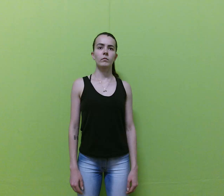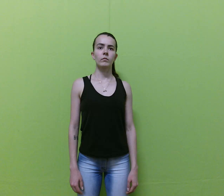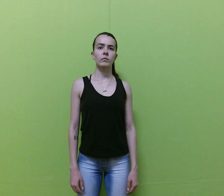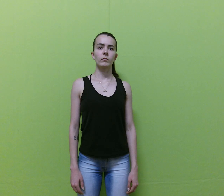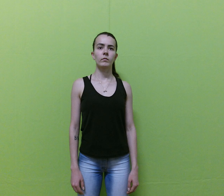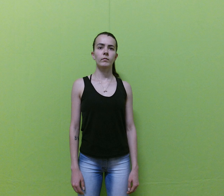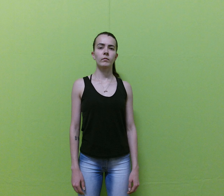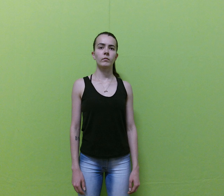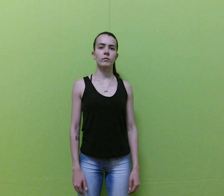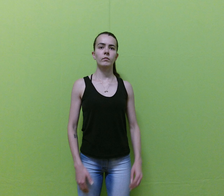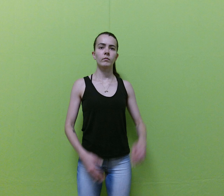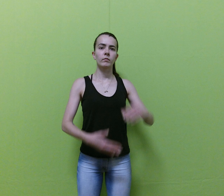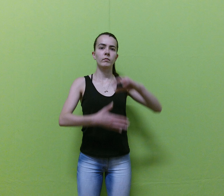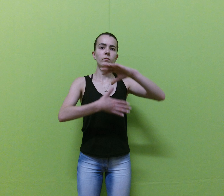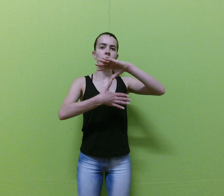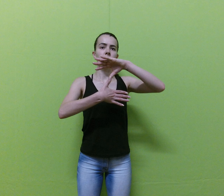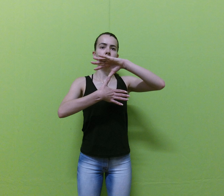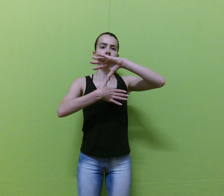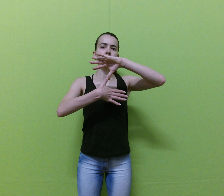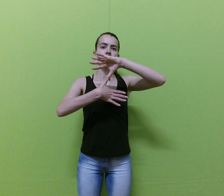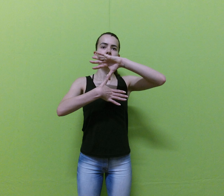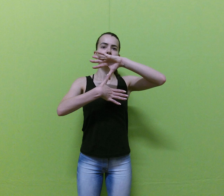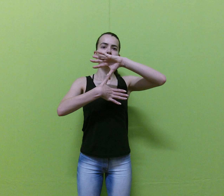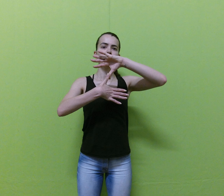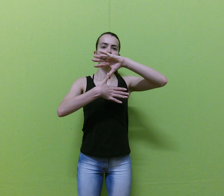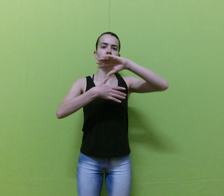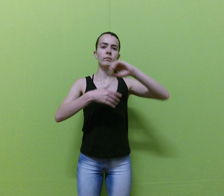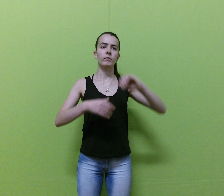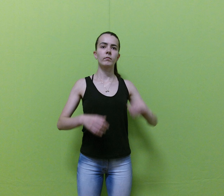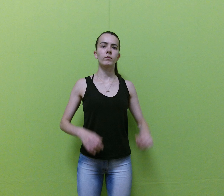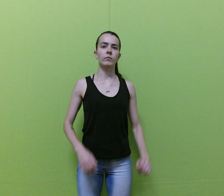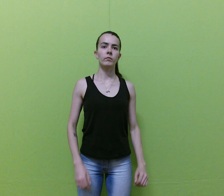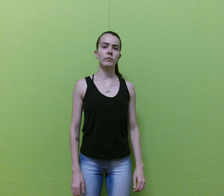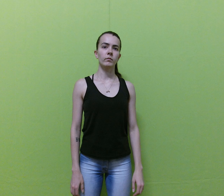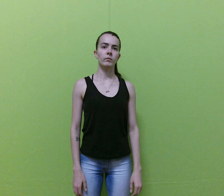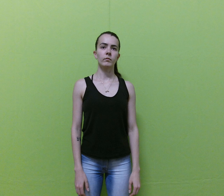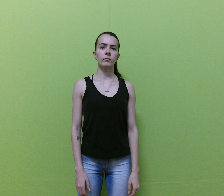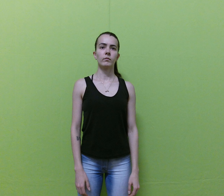América